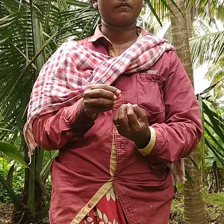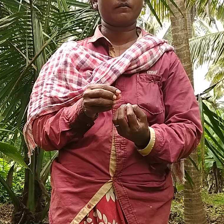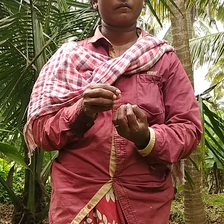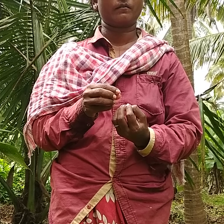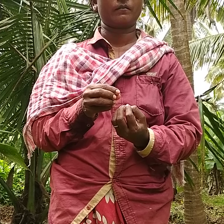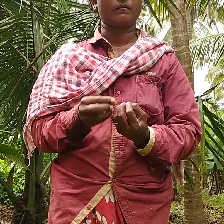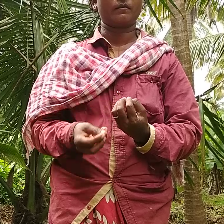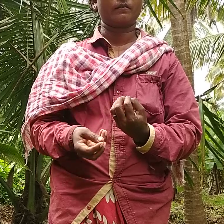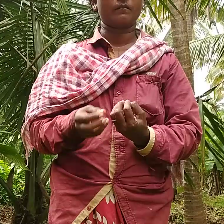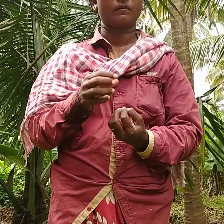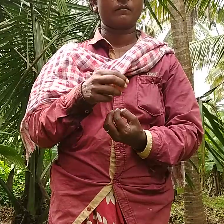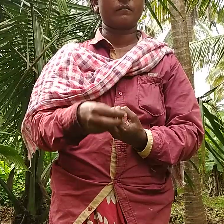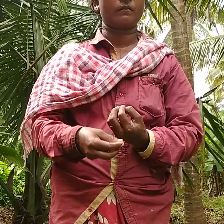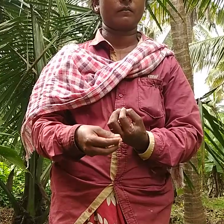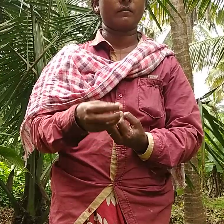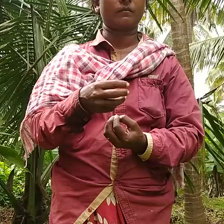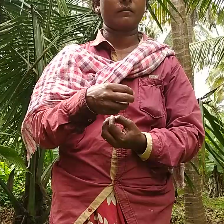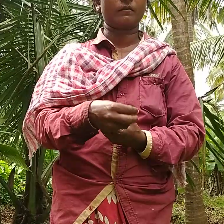Banana